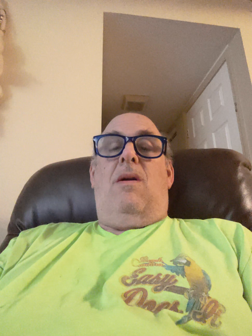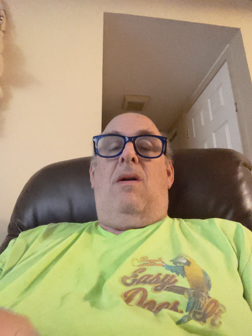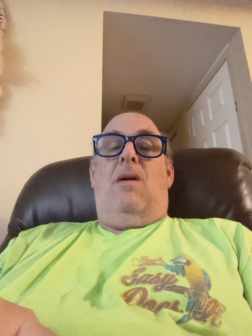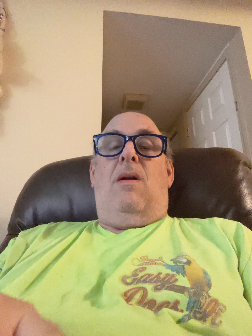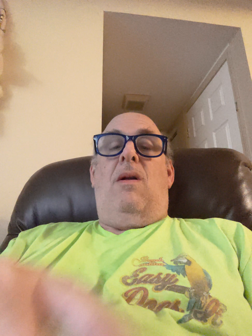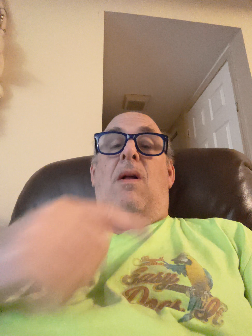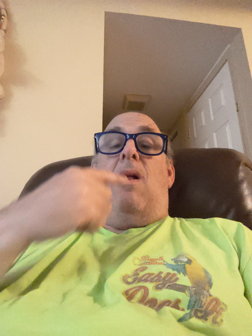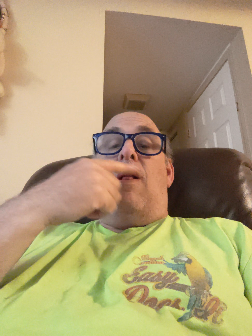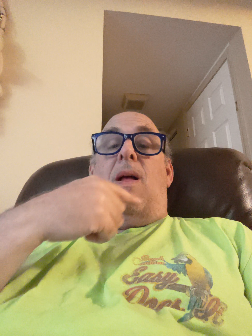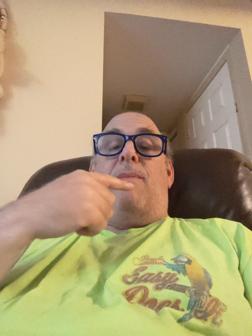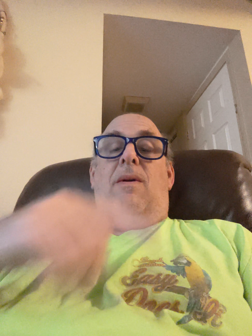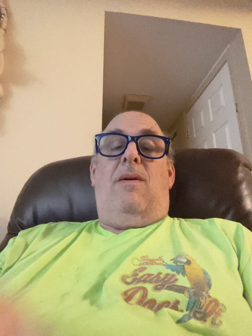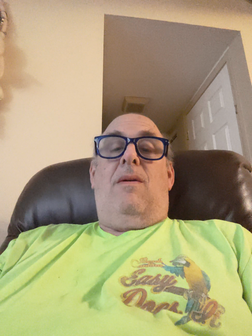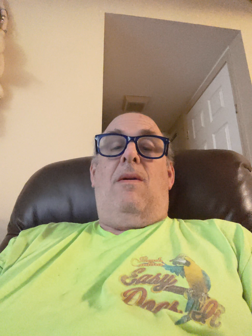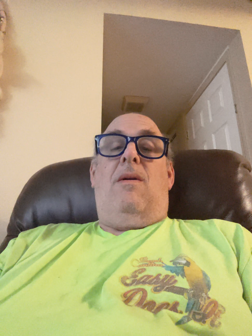lips